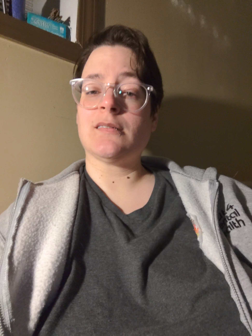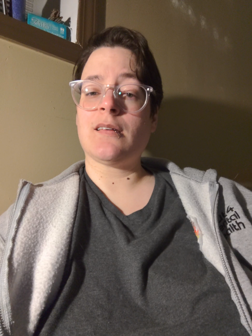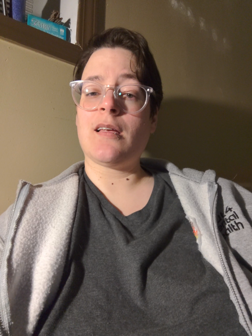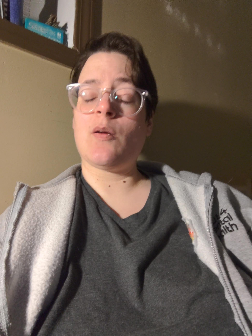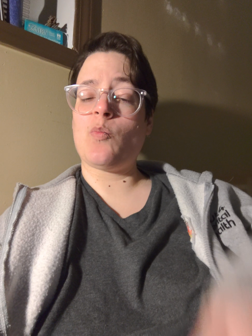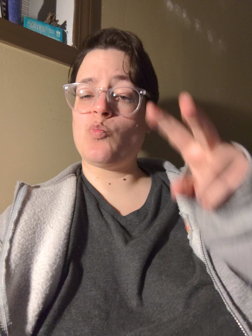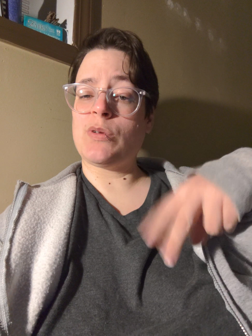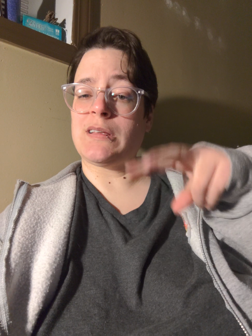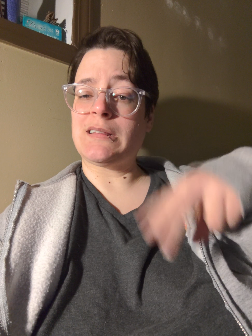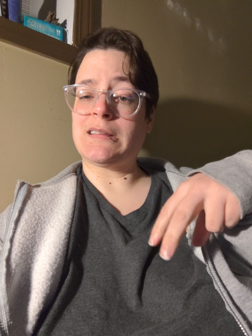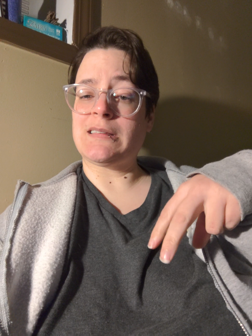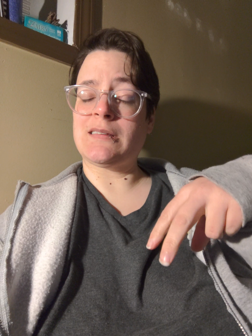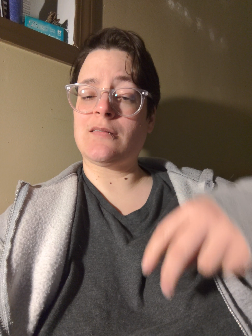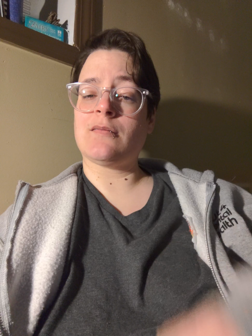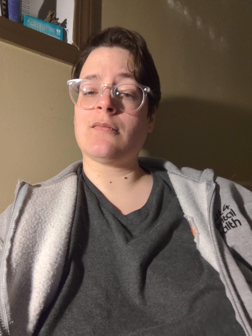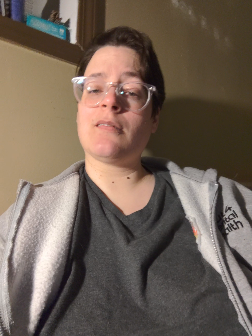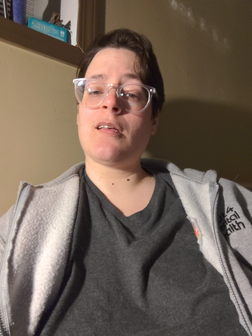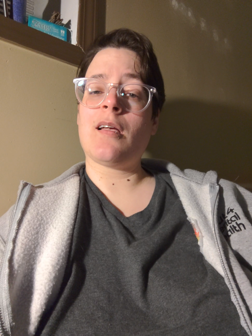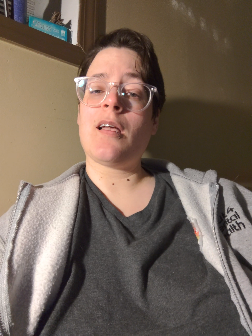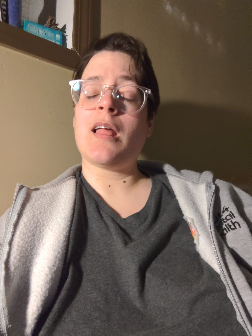read